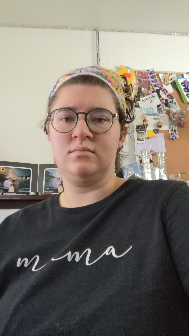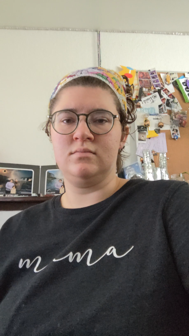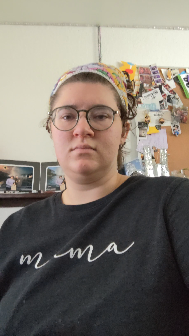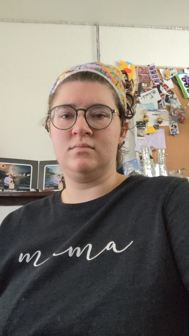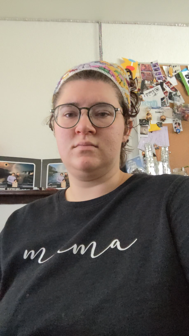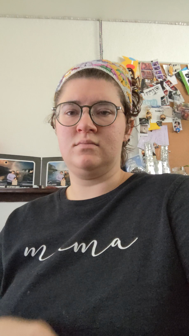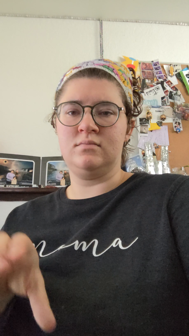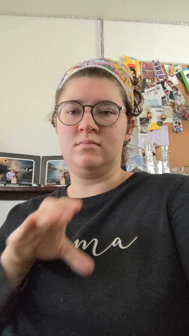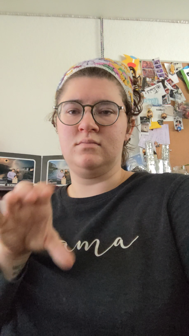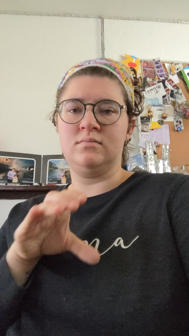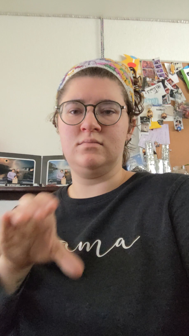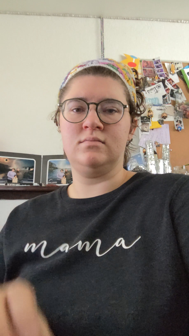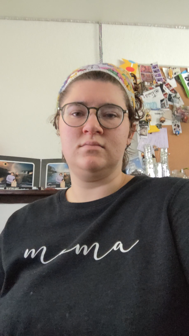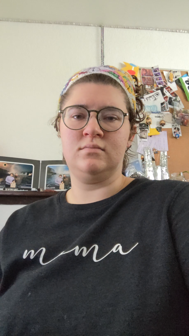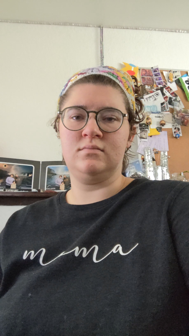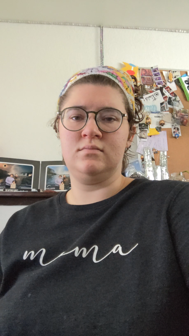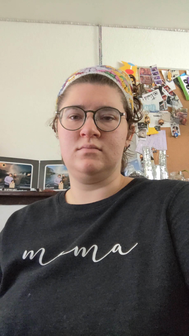does